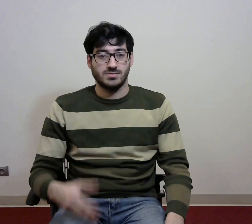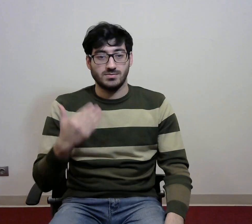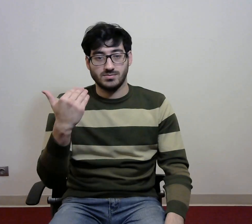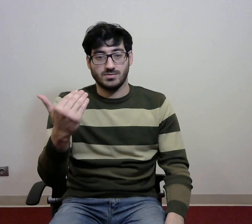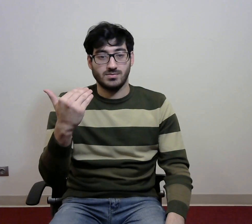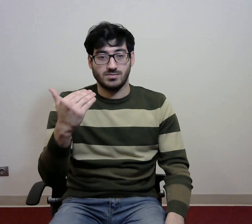siz